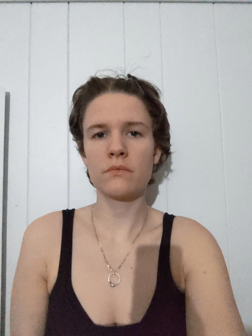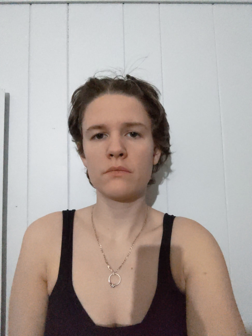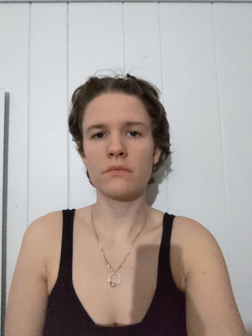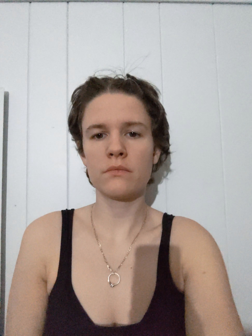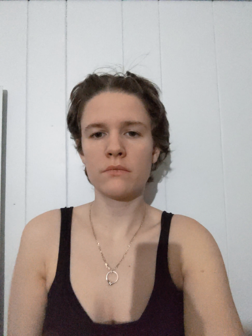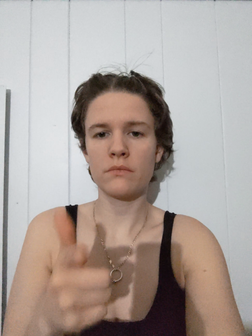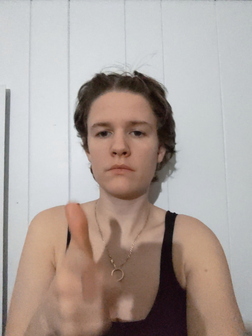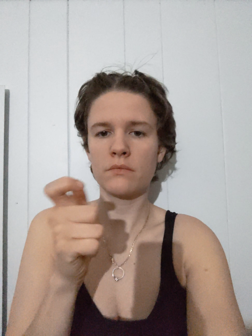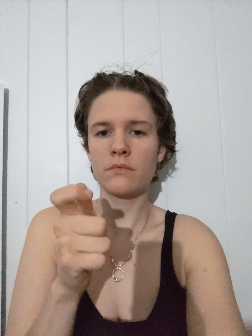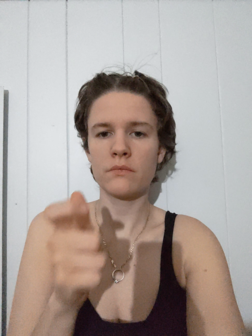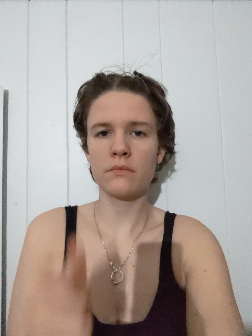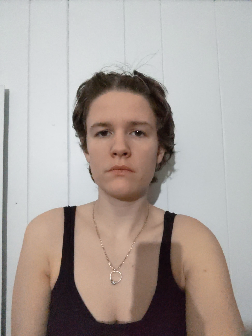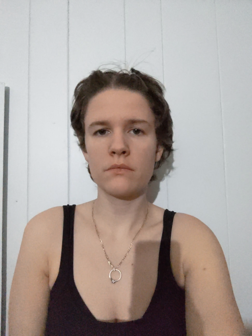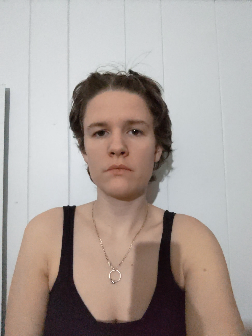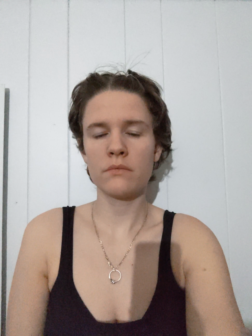fast